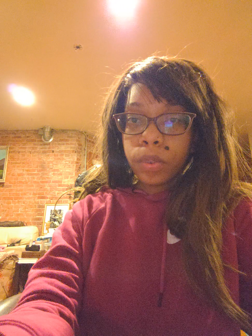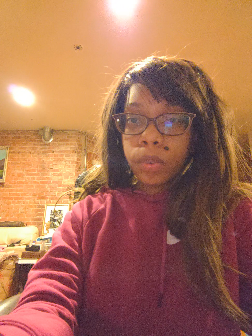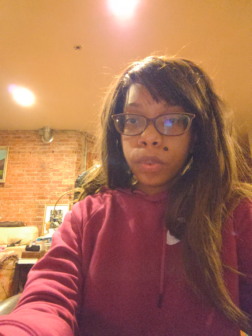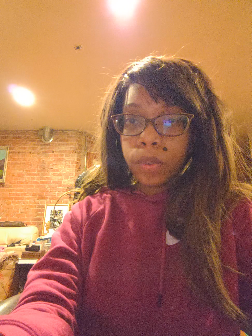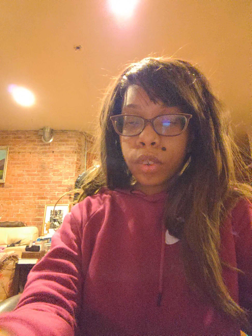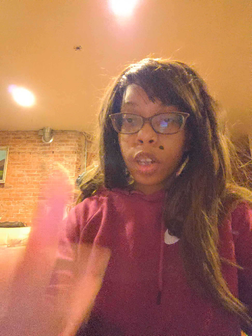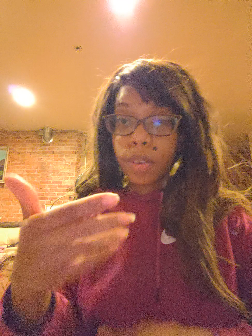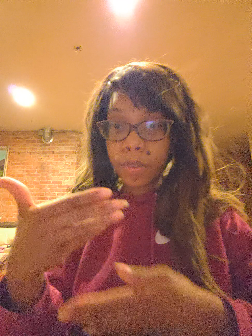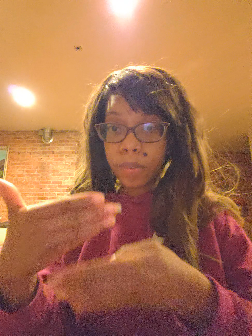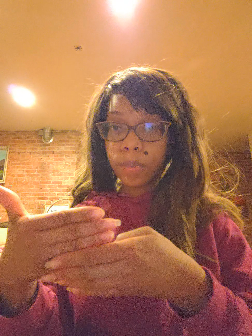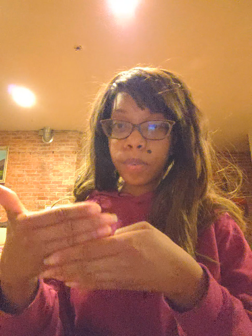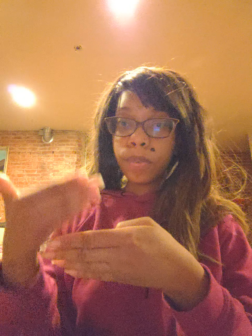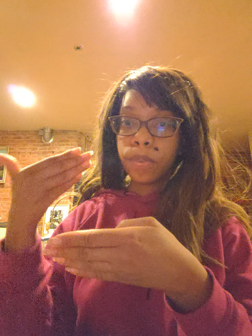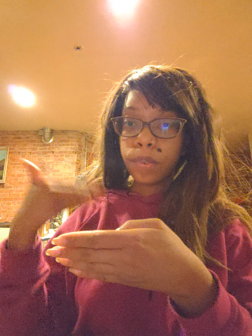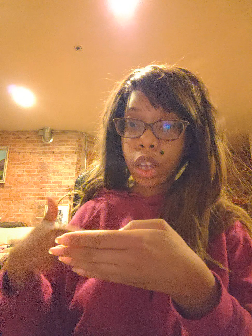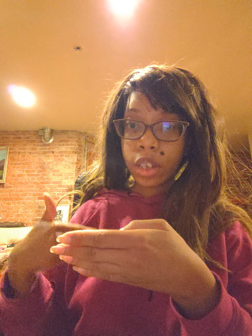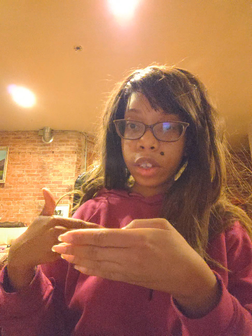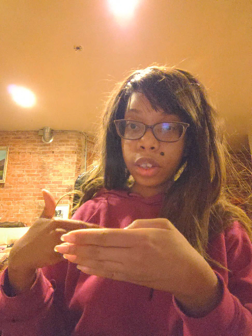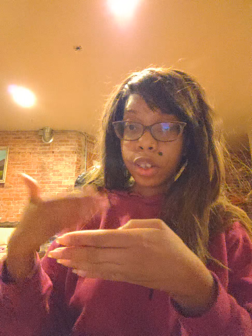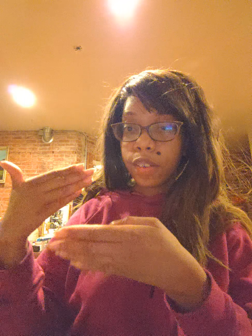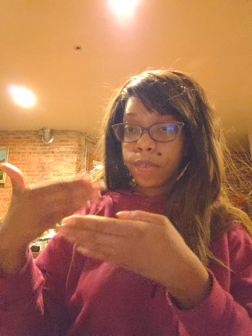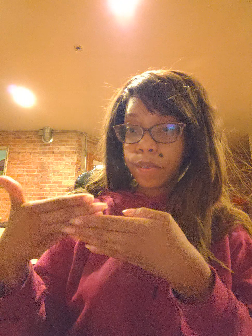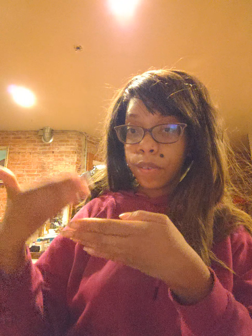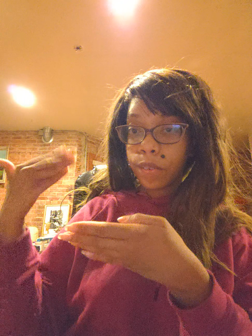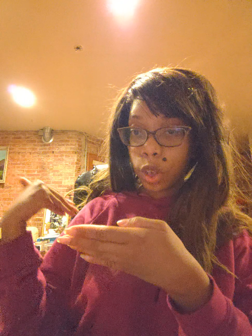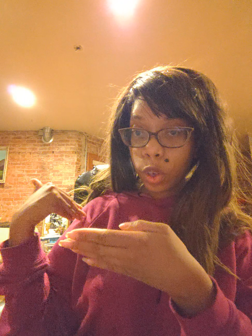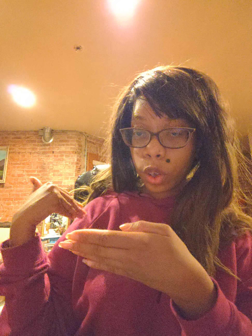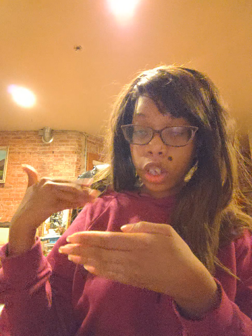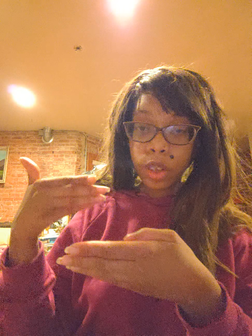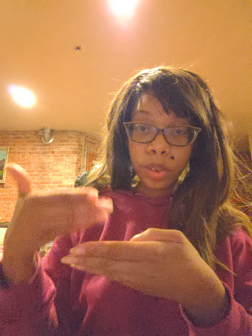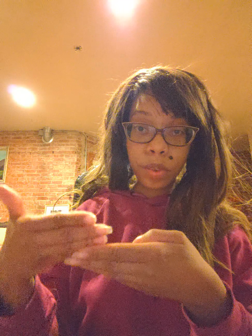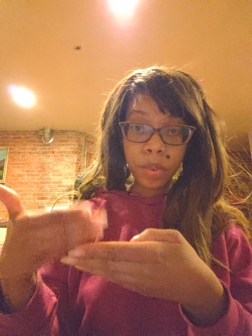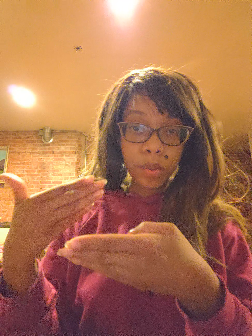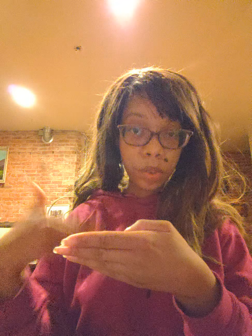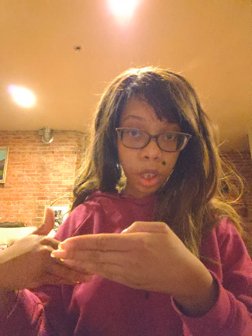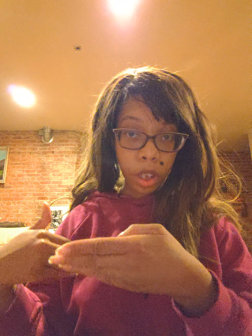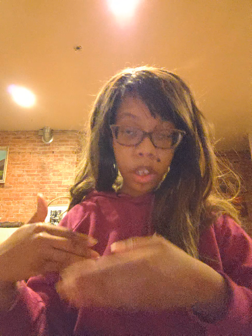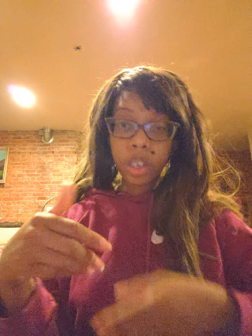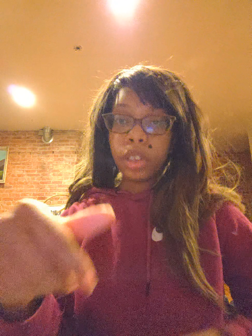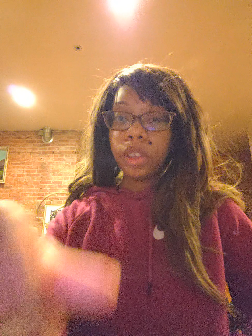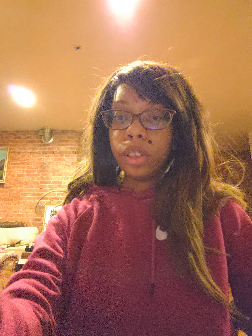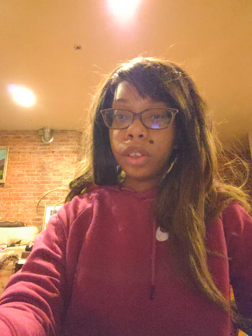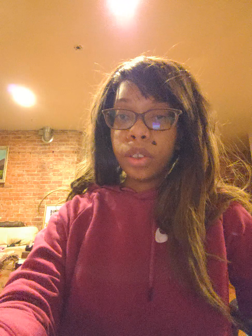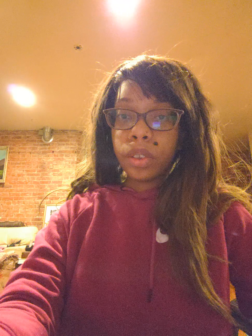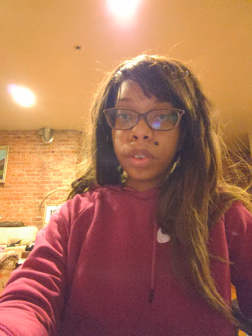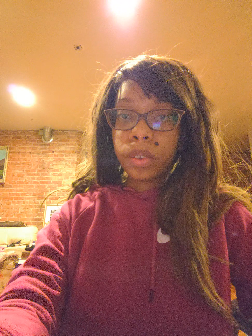before